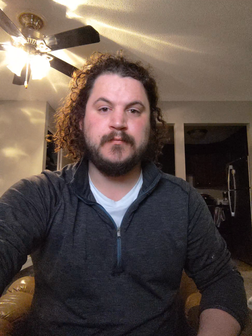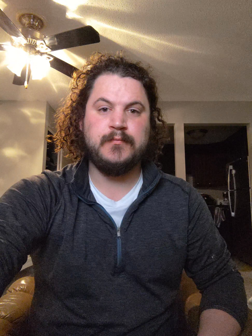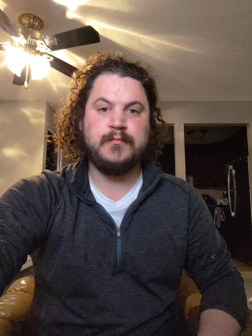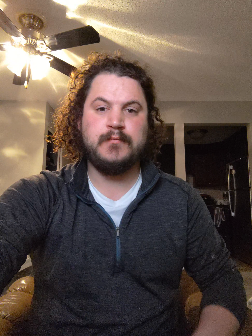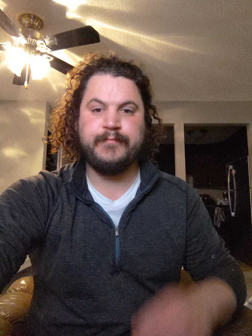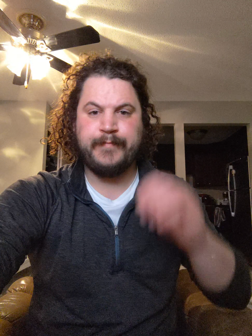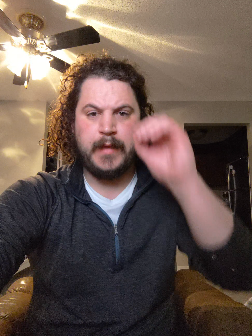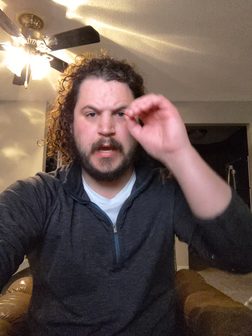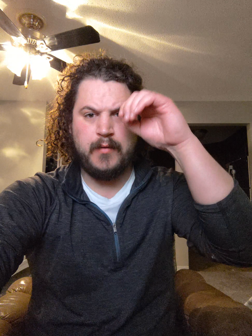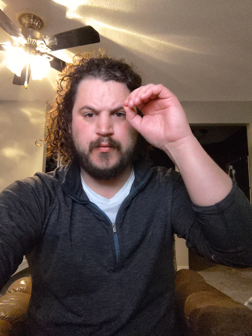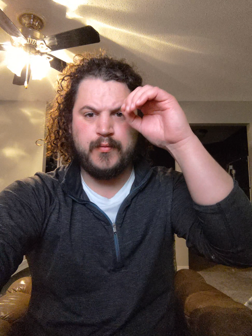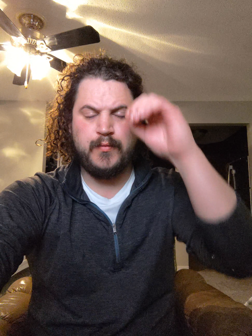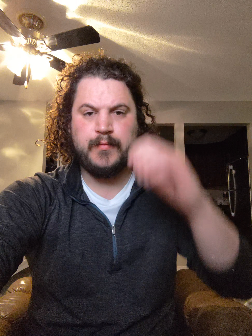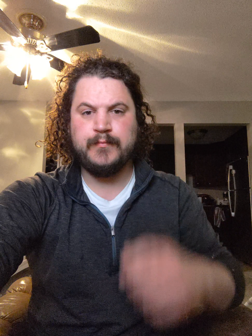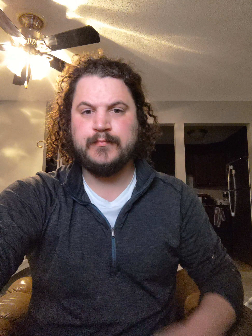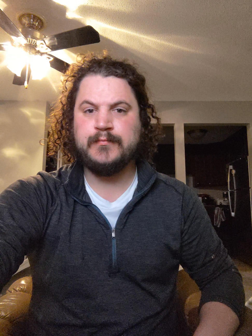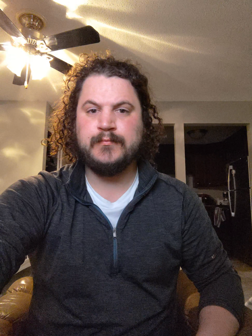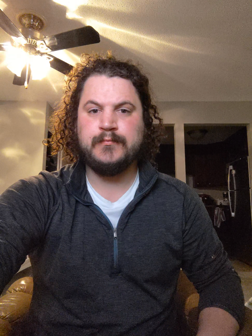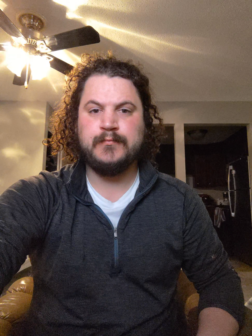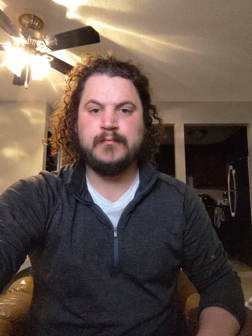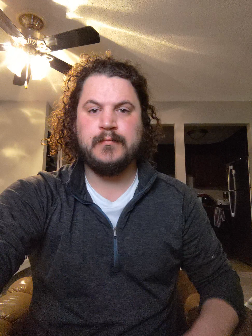owl